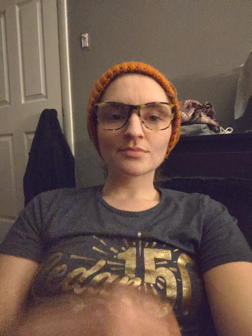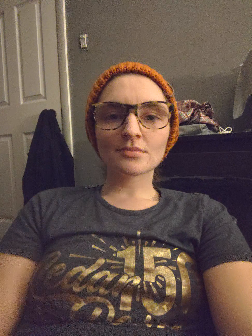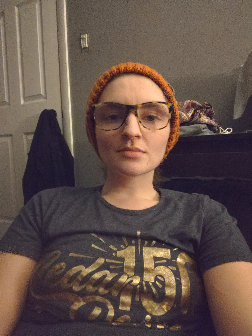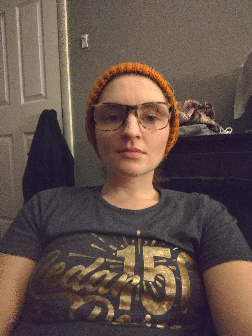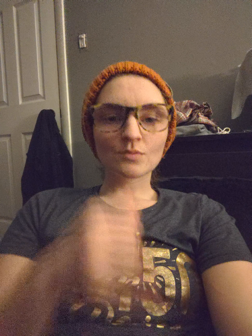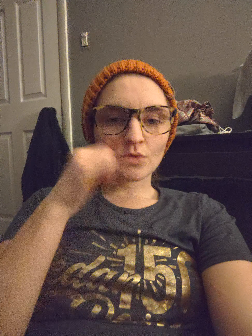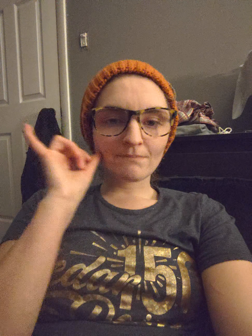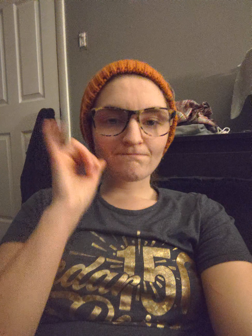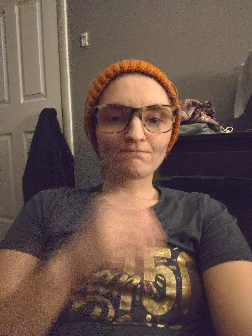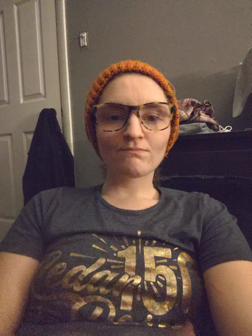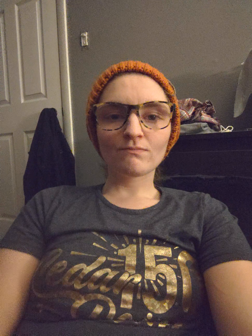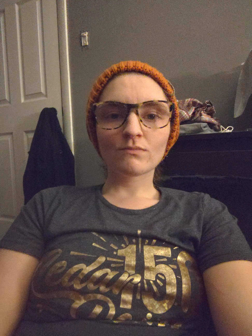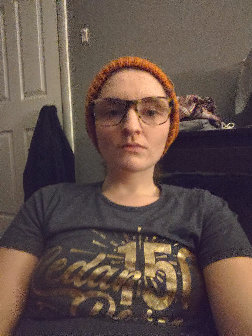yesterday